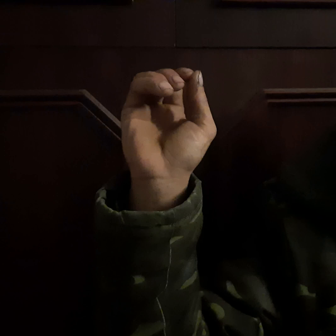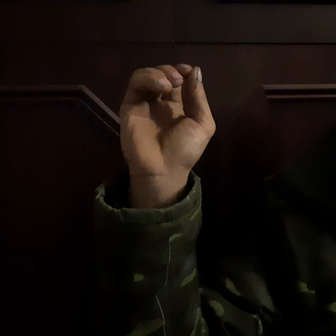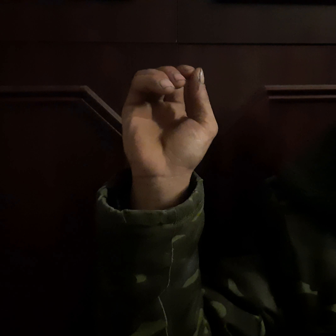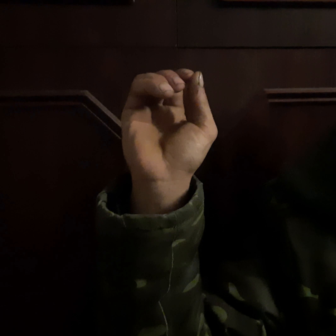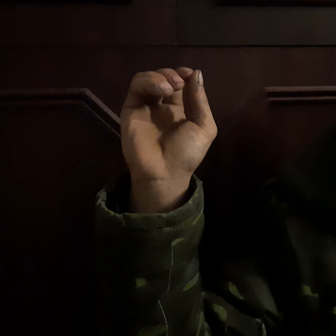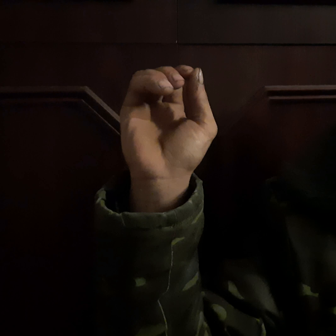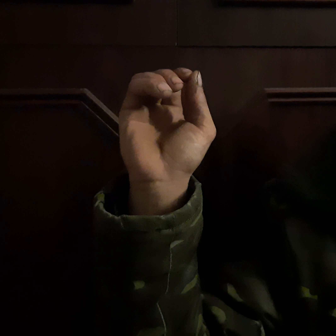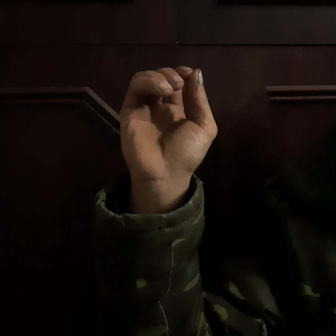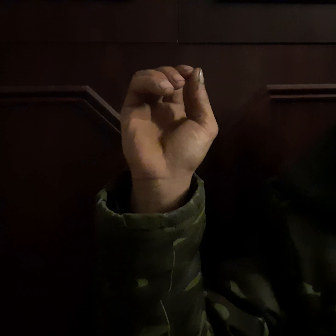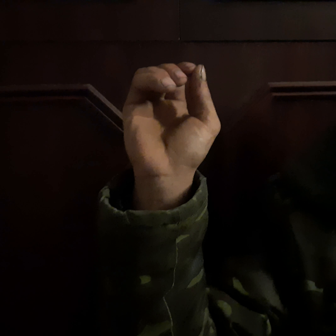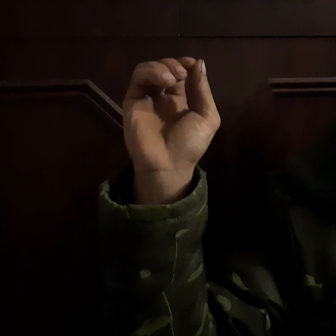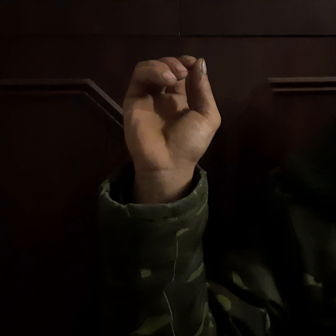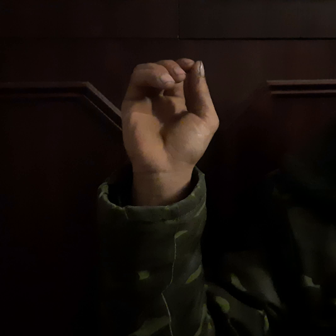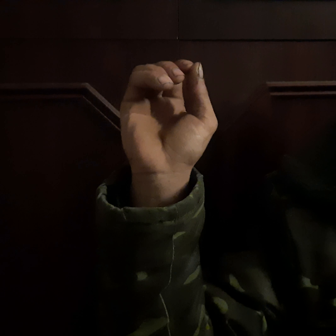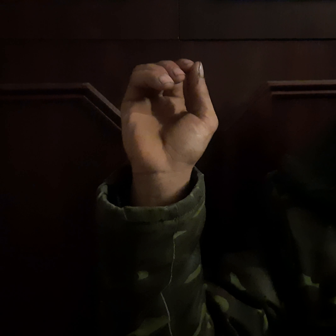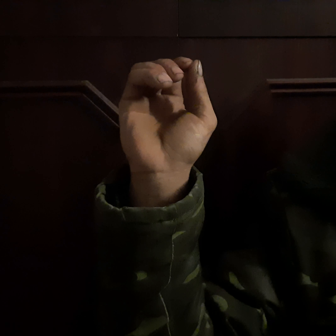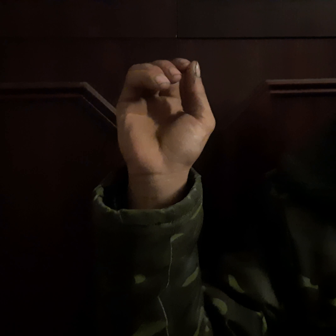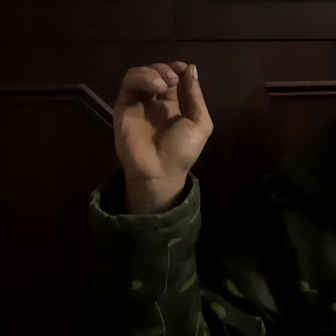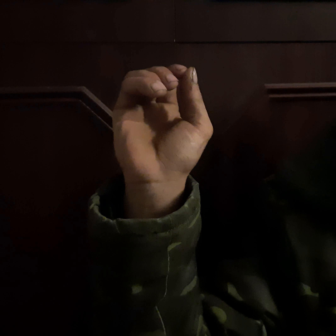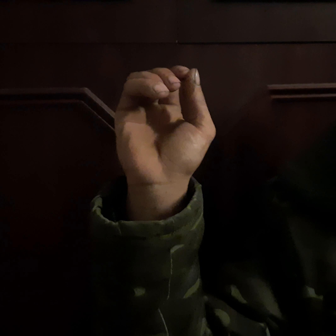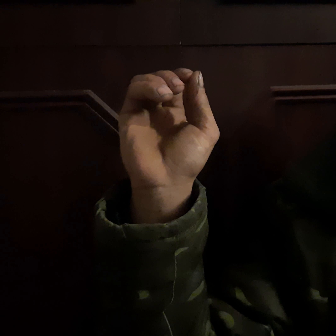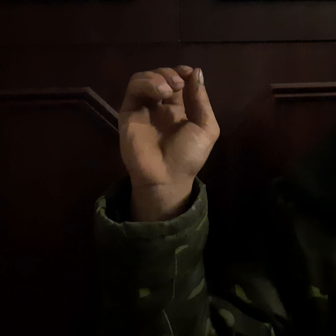Е